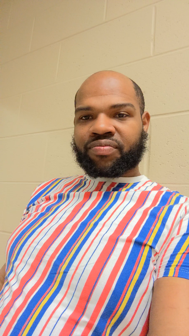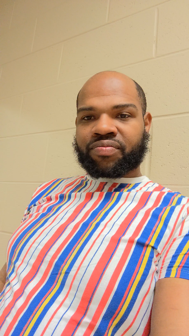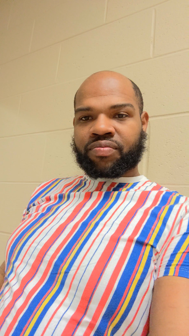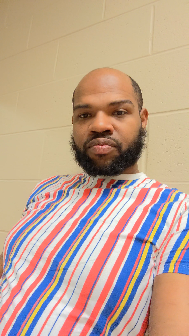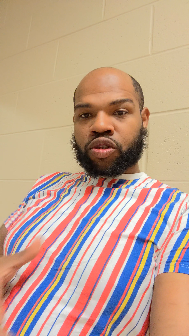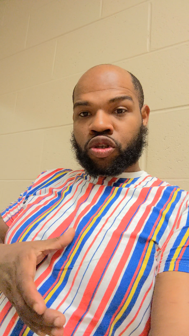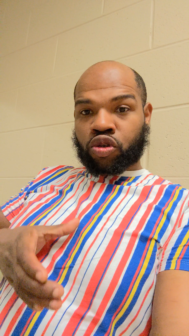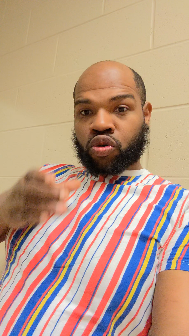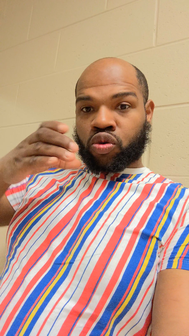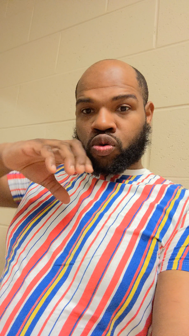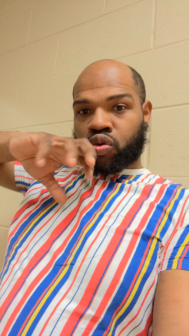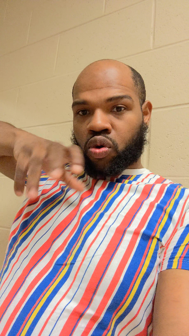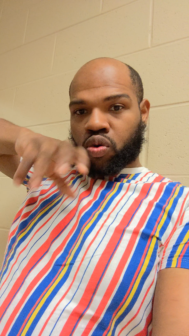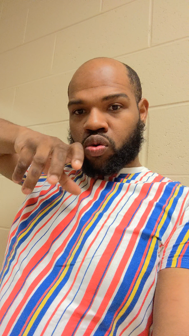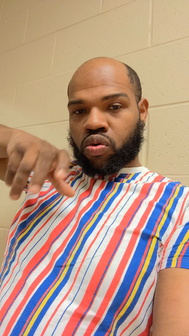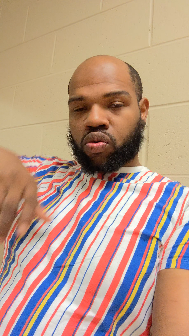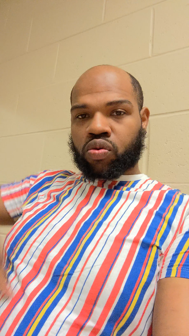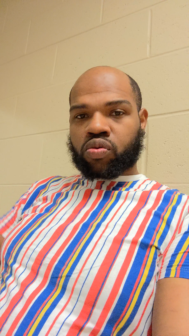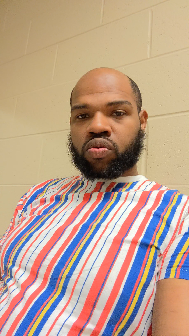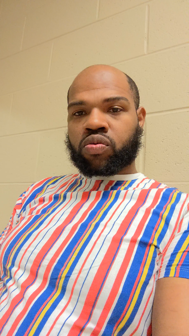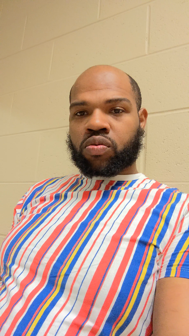jar